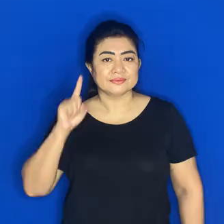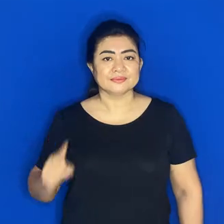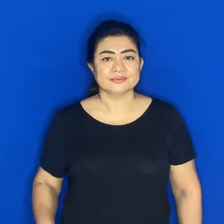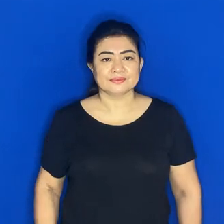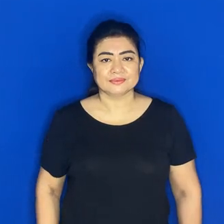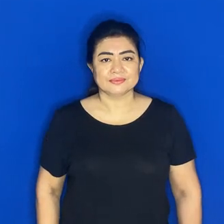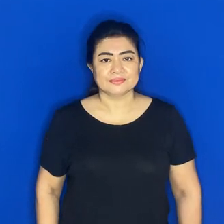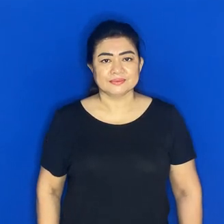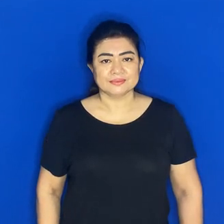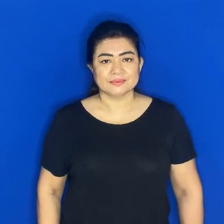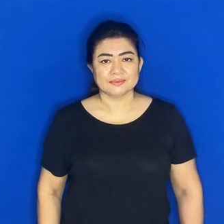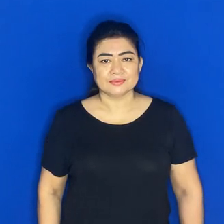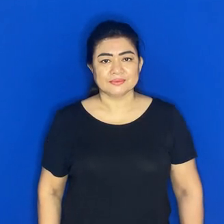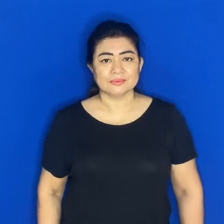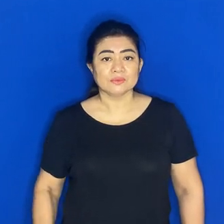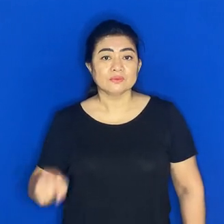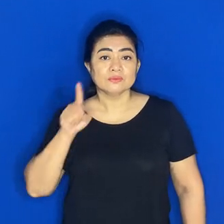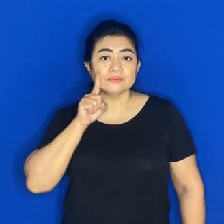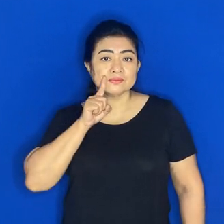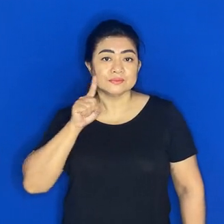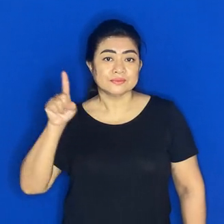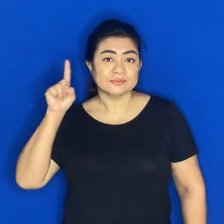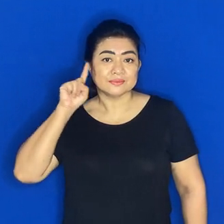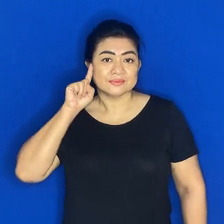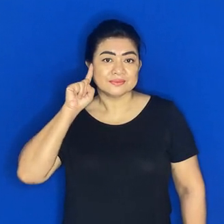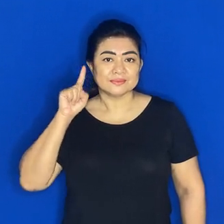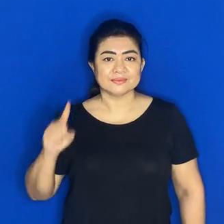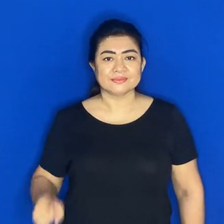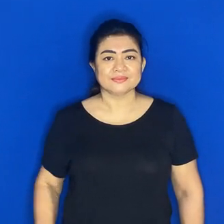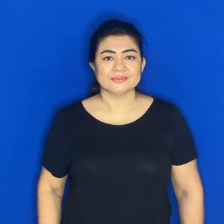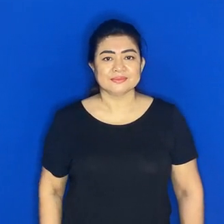deaf